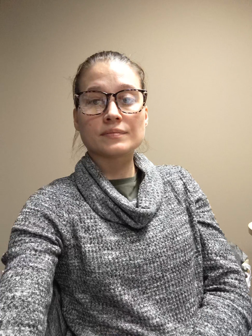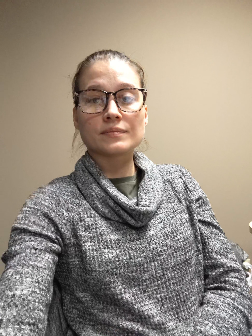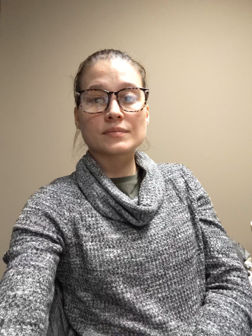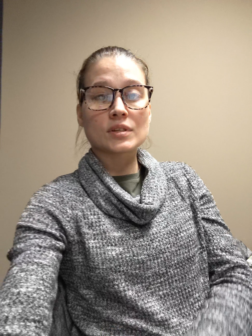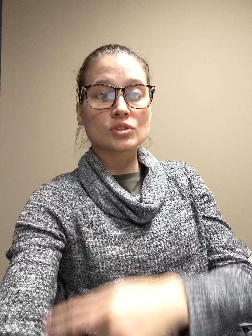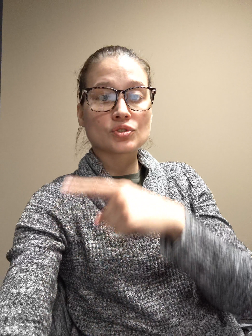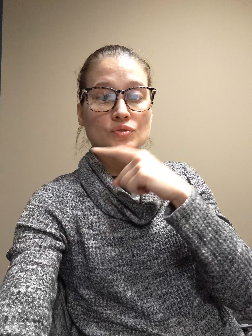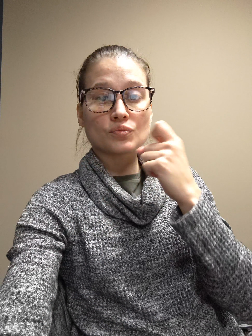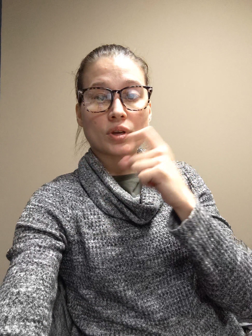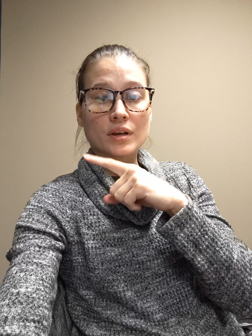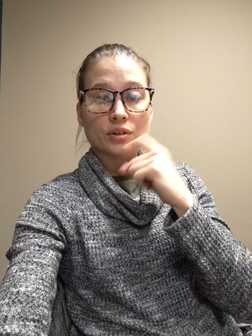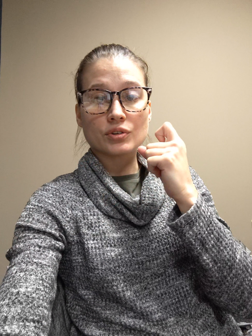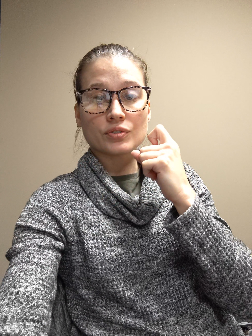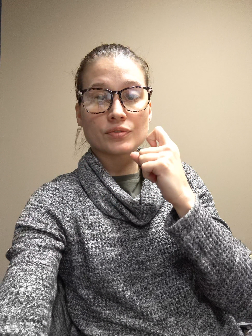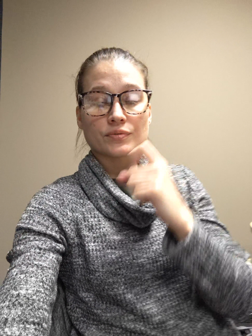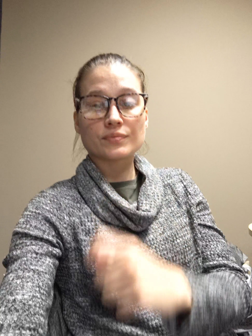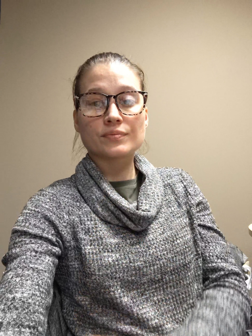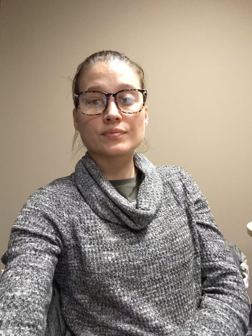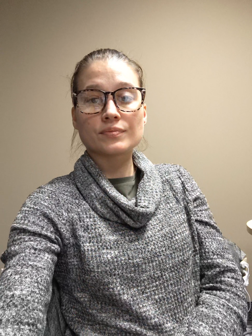dryer